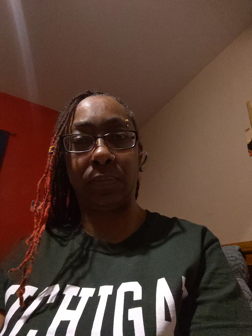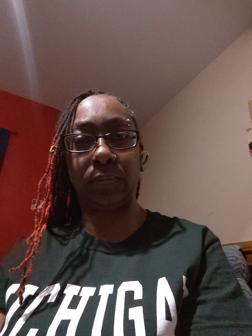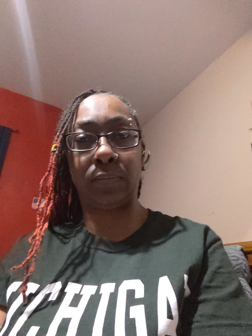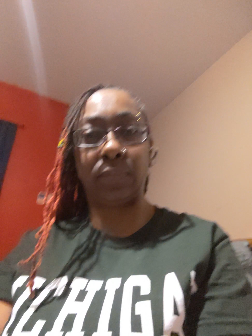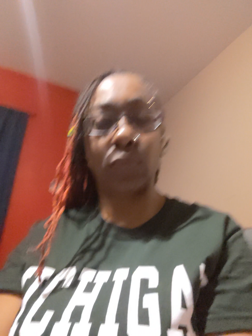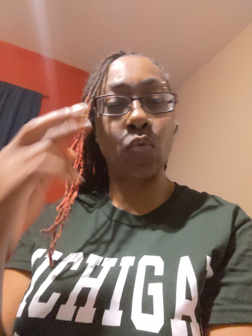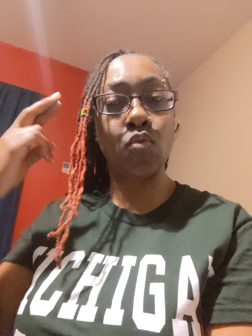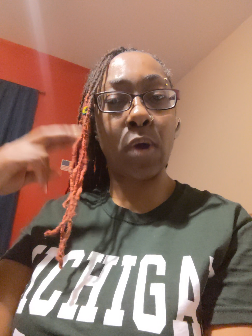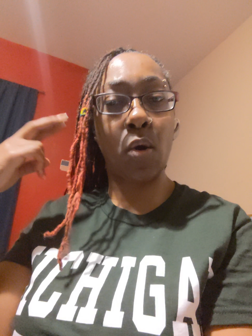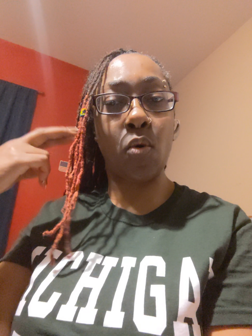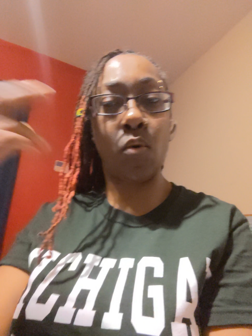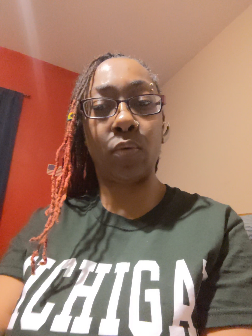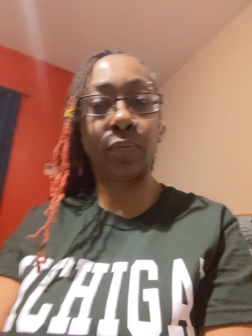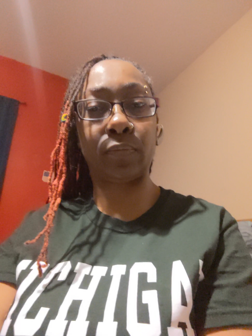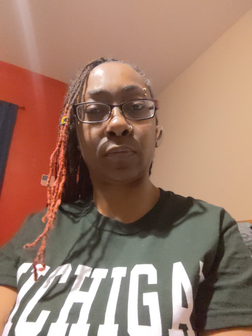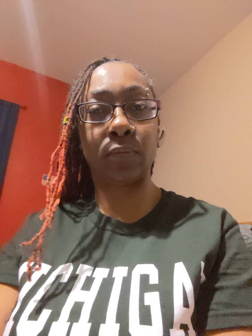radio